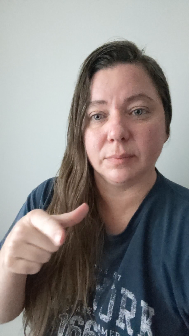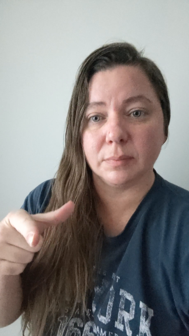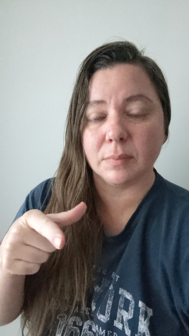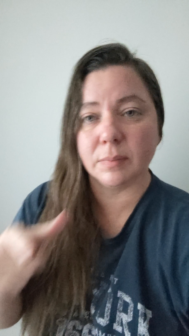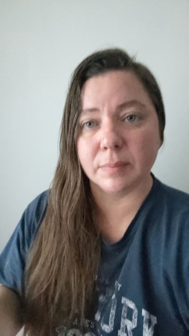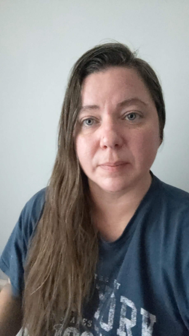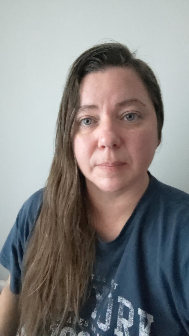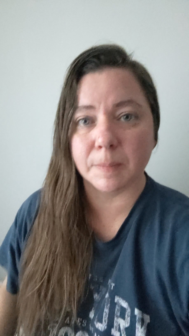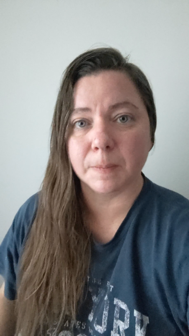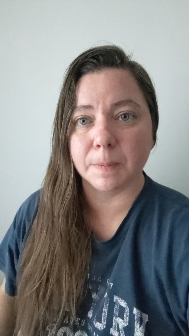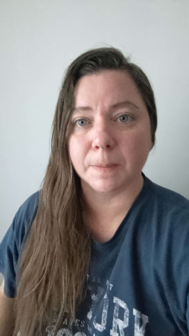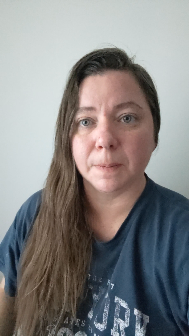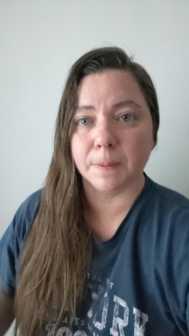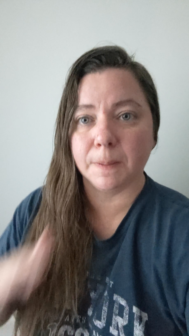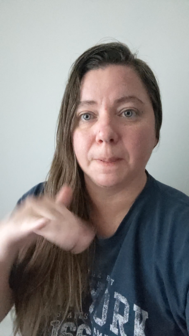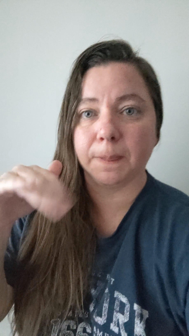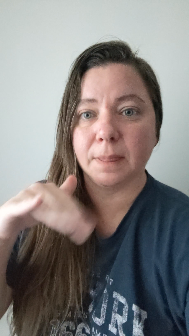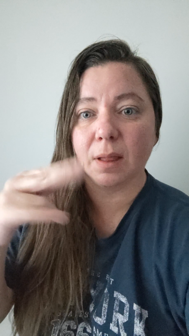pet's name